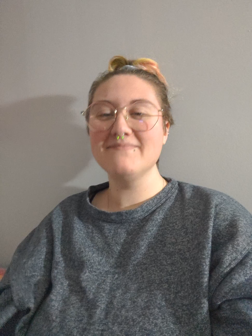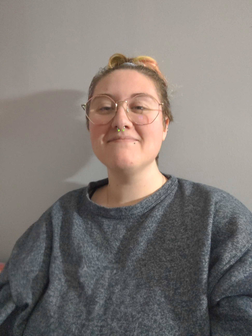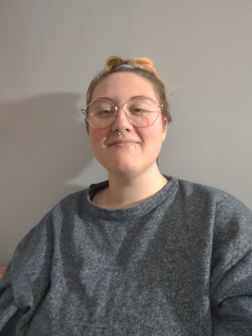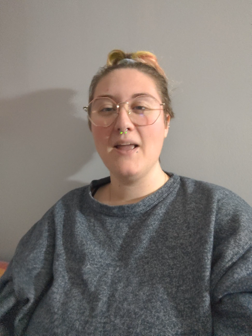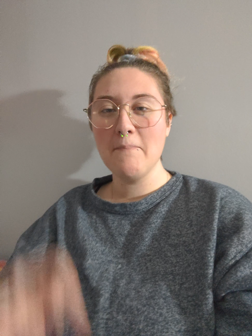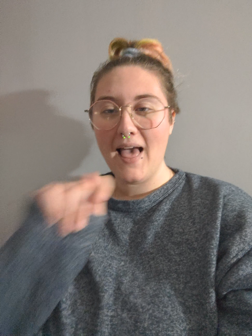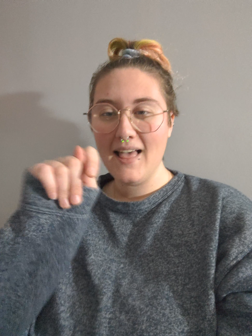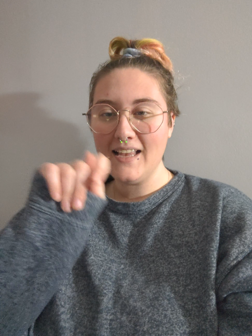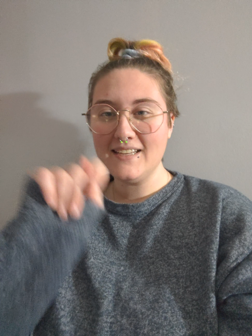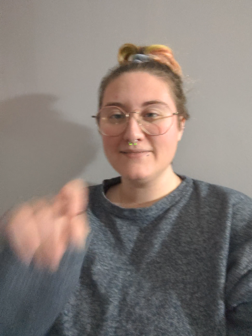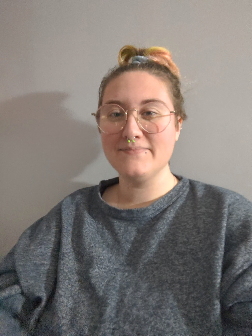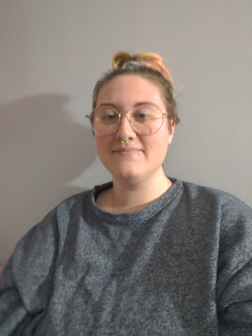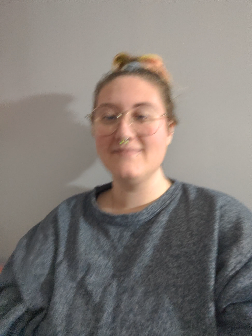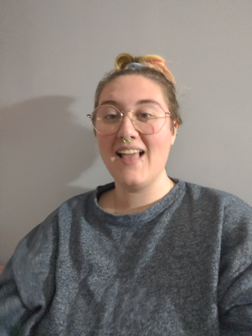potty